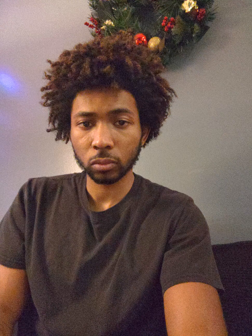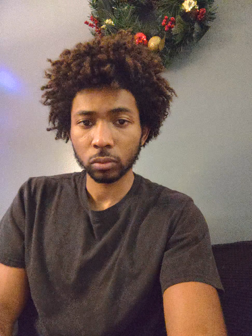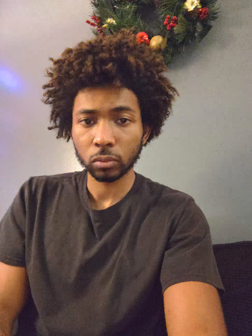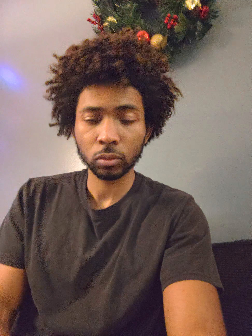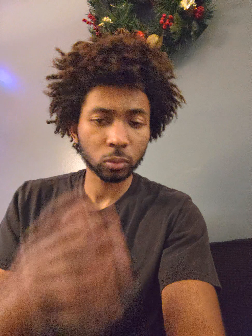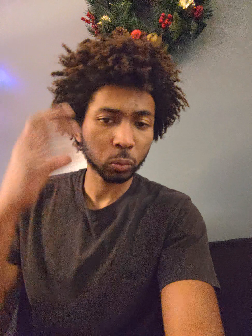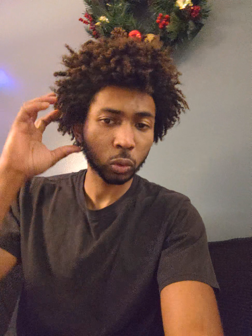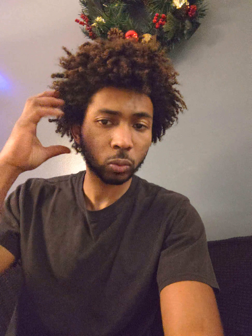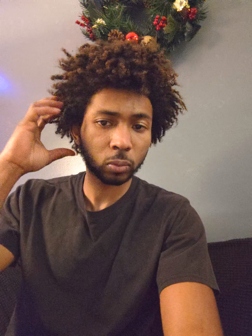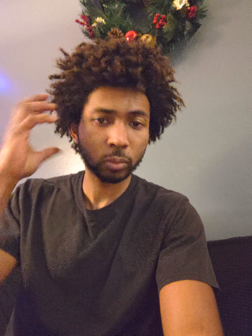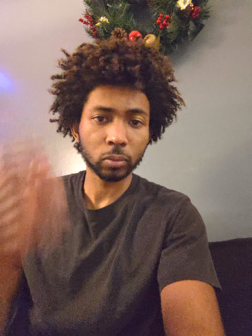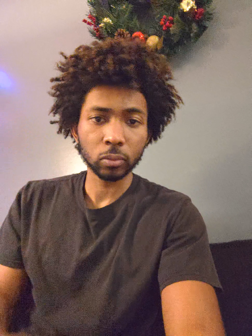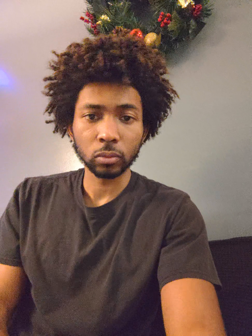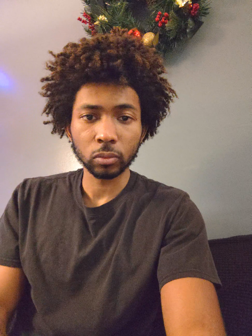radio